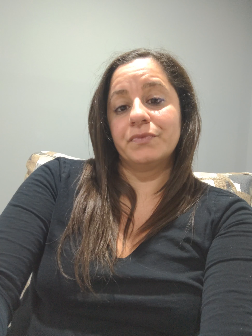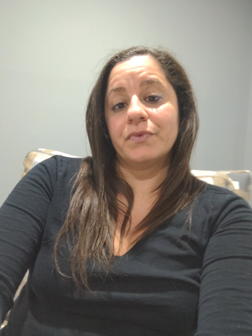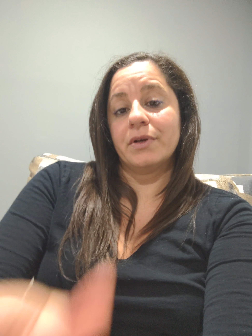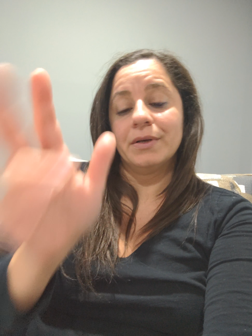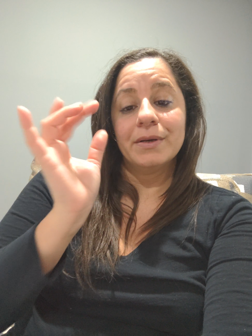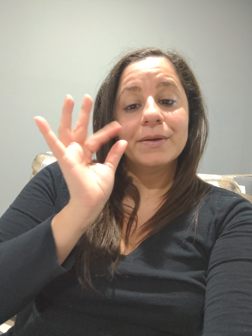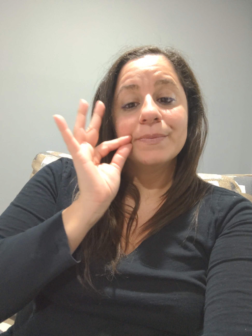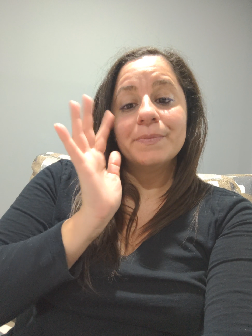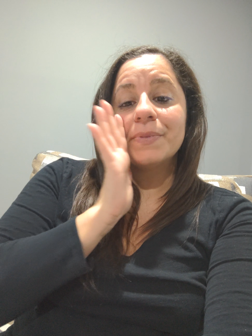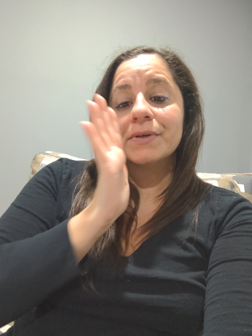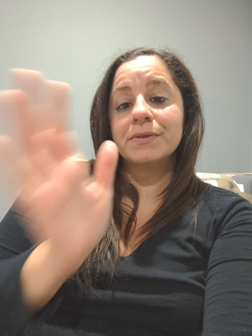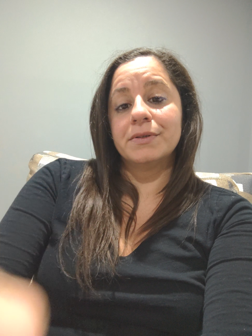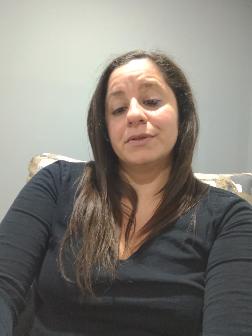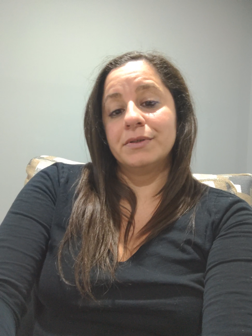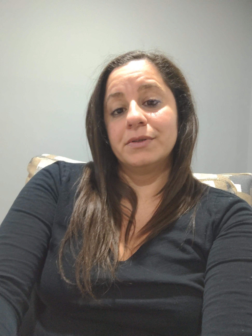bee